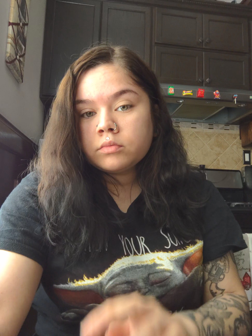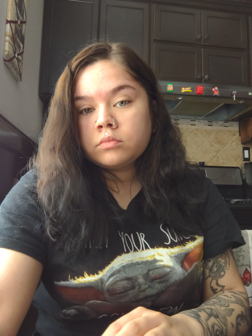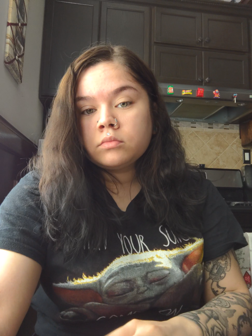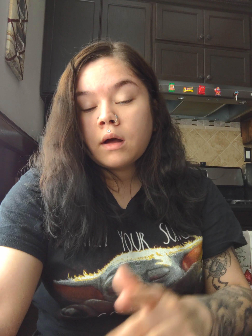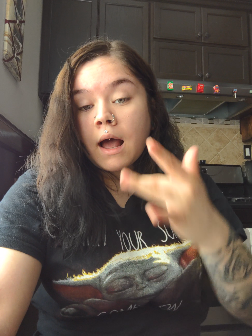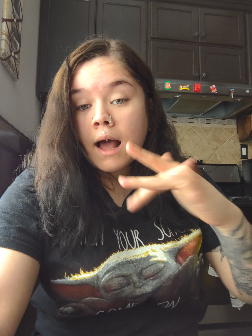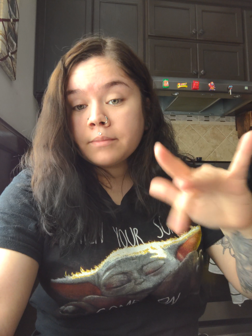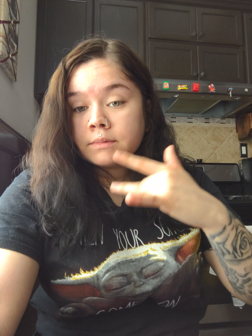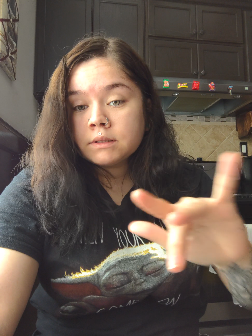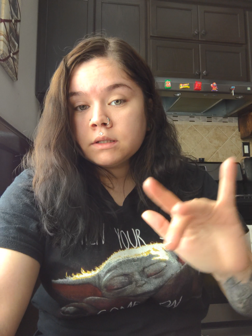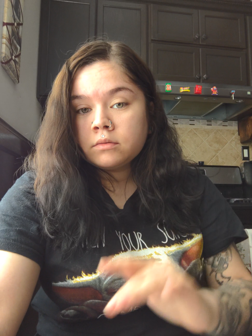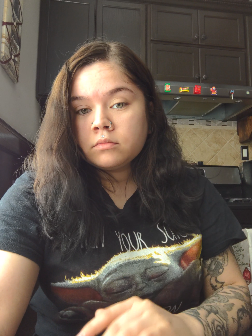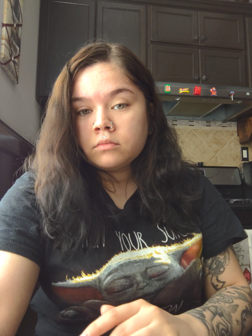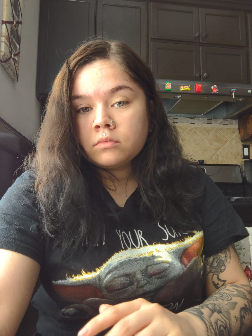empty